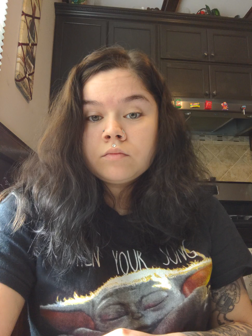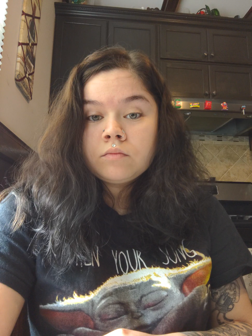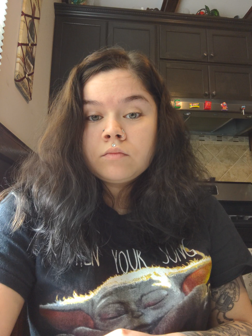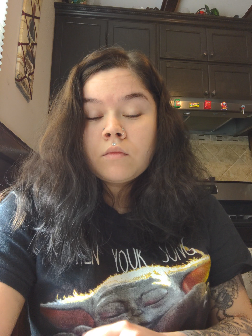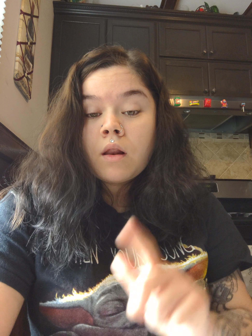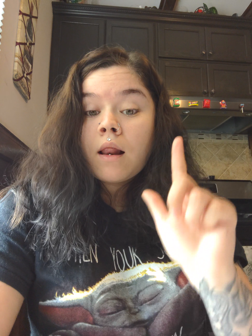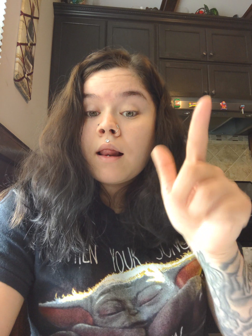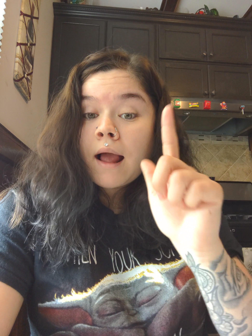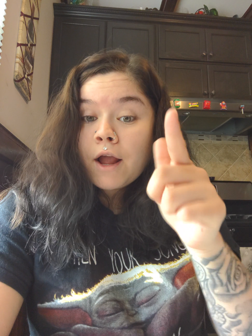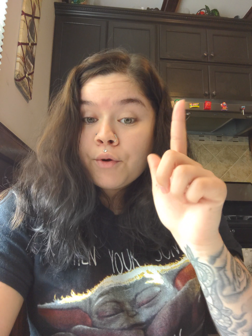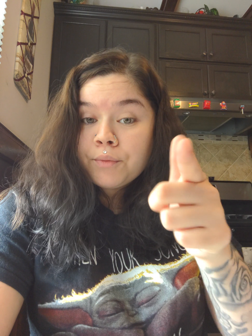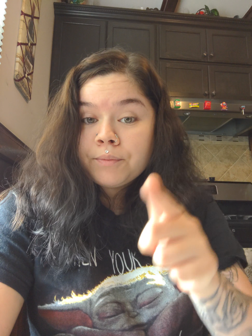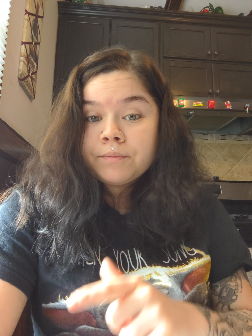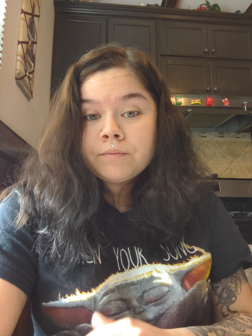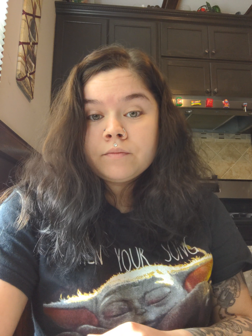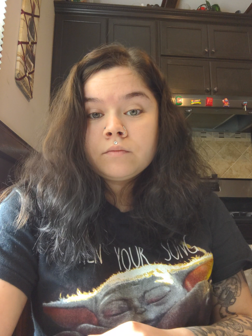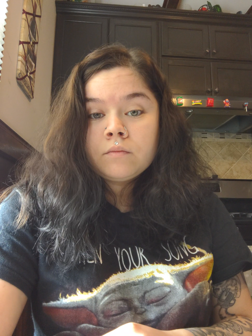later